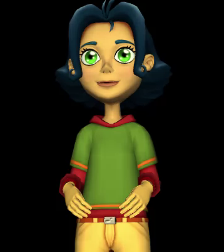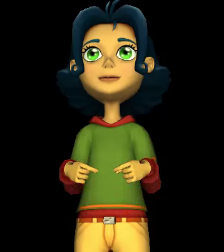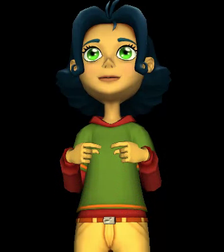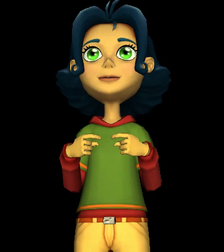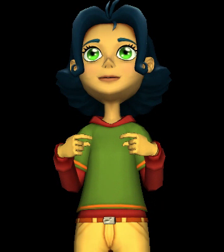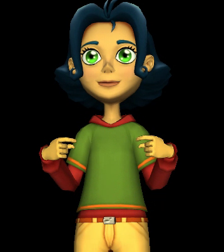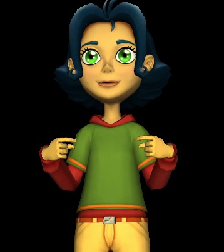واسع